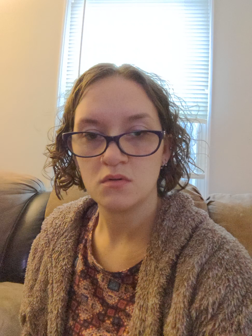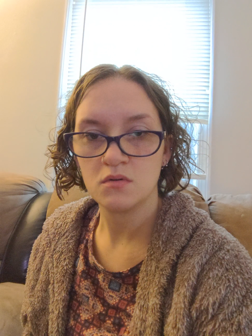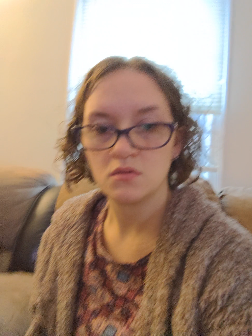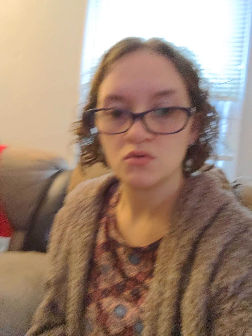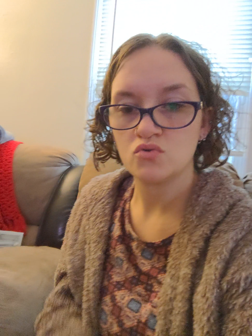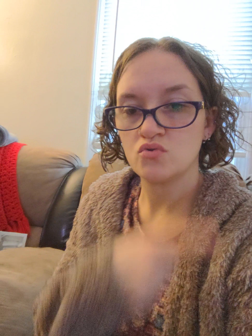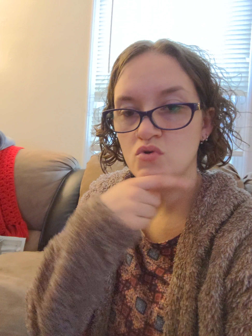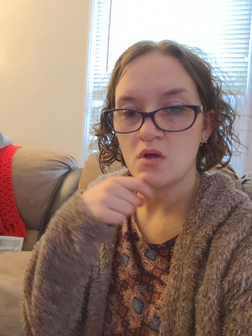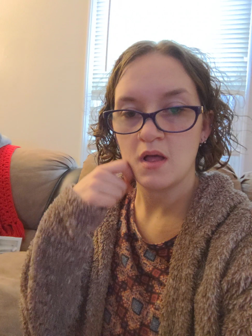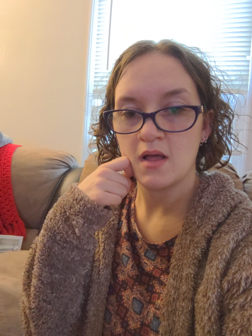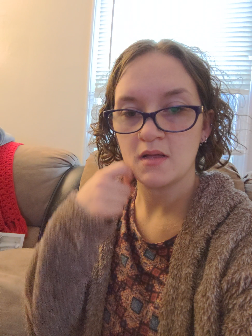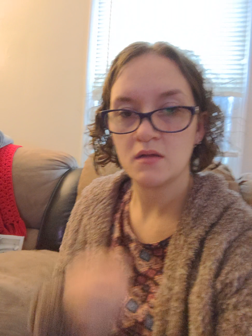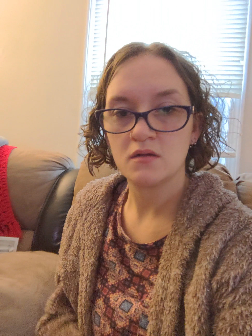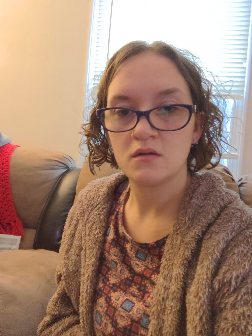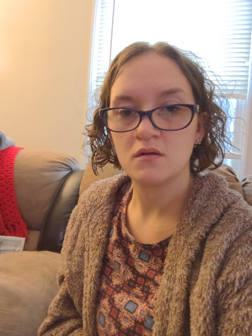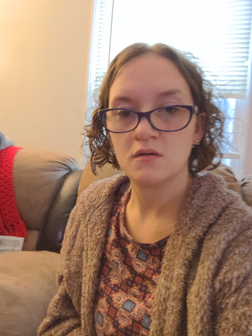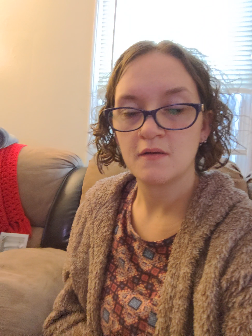dry